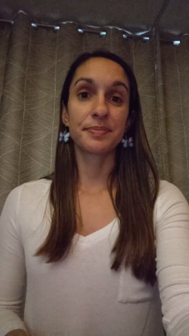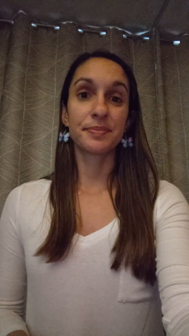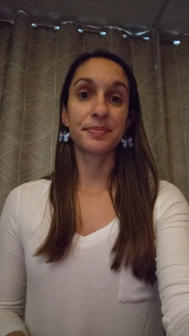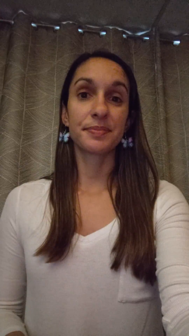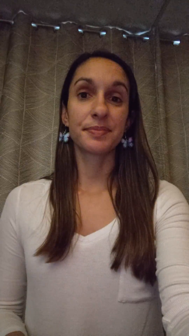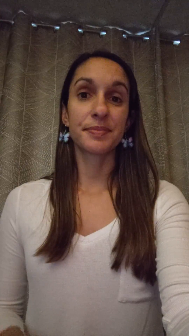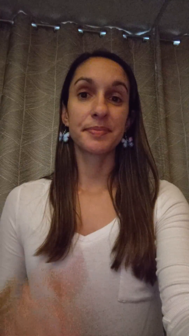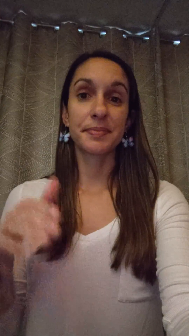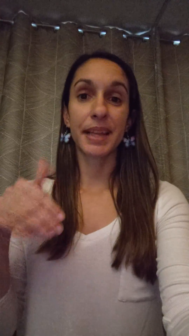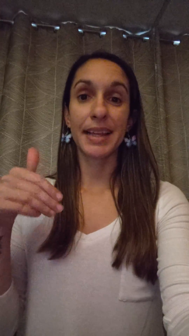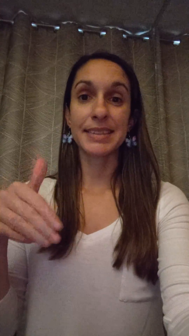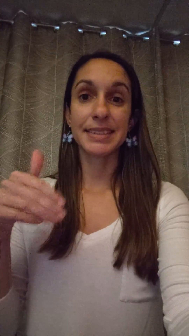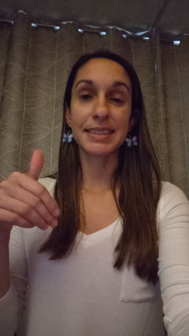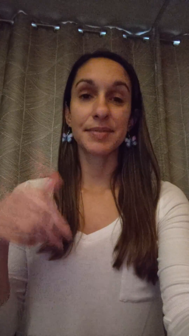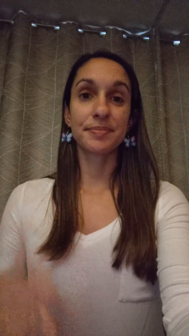pants